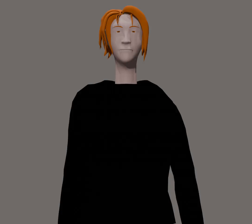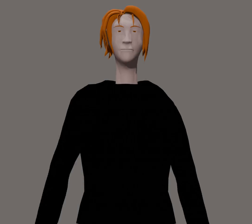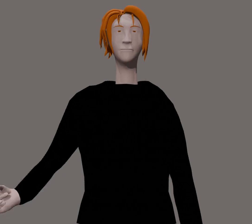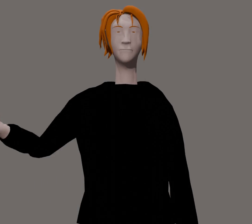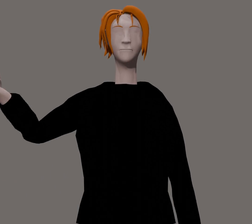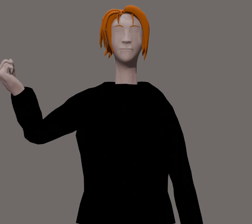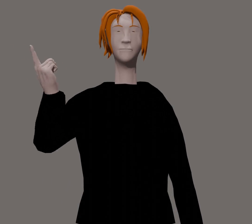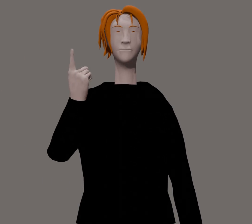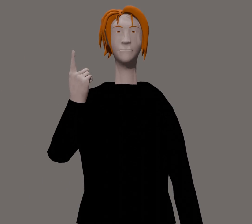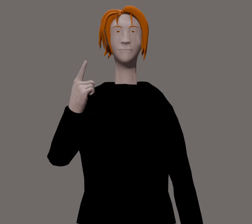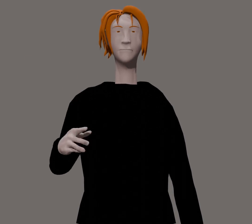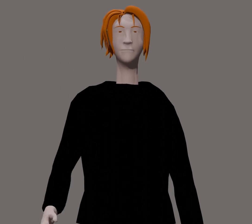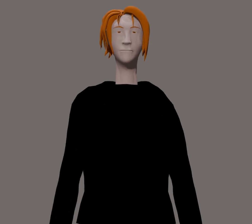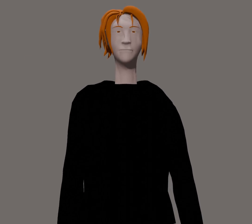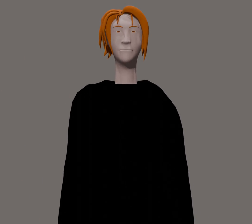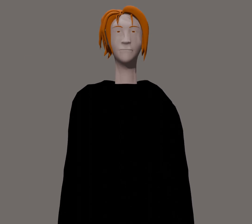Come Up to Me